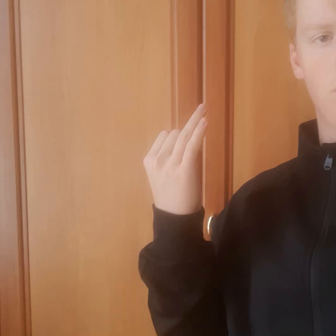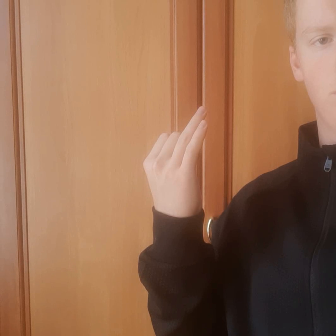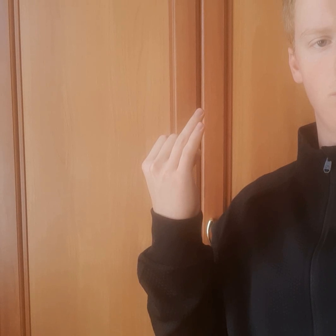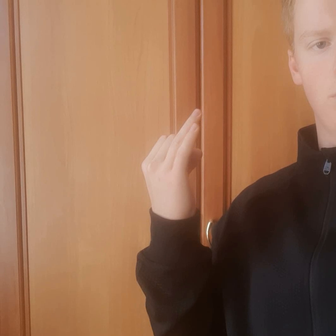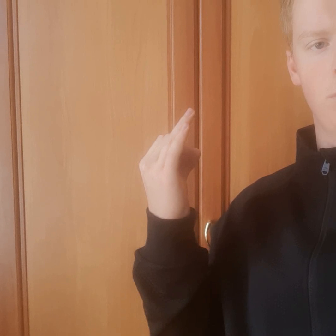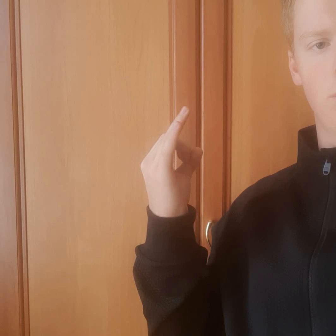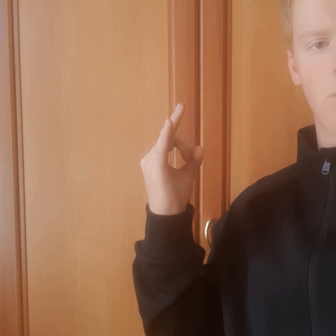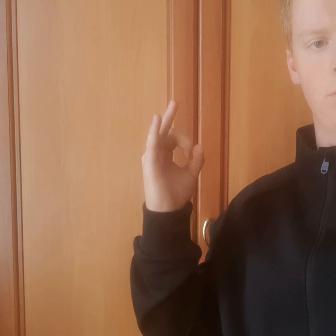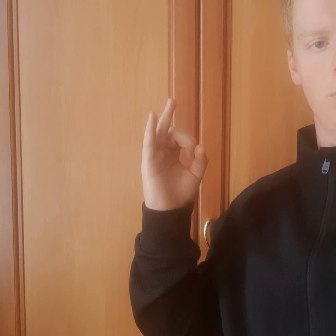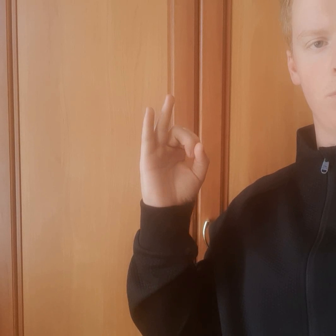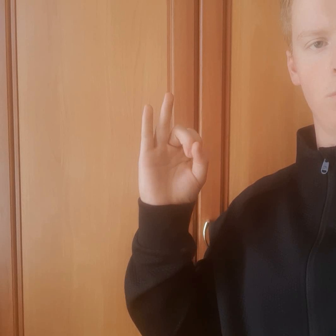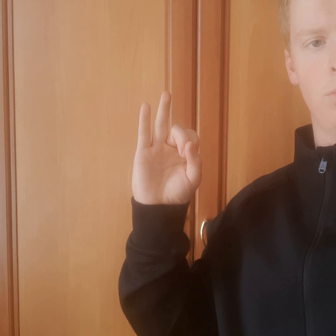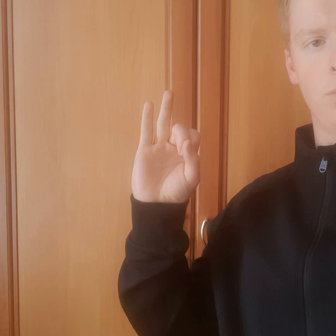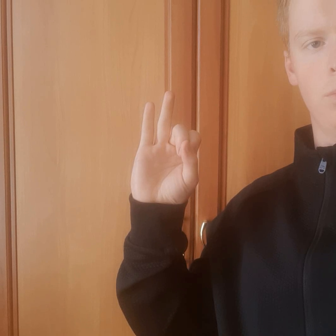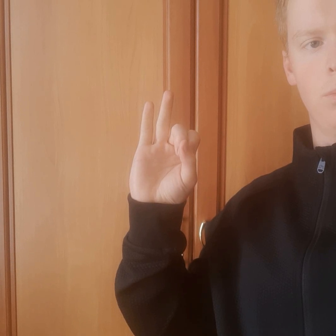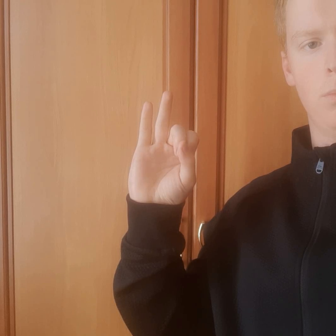Й